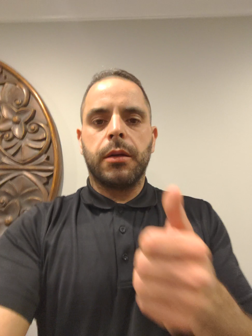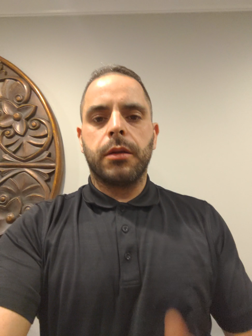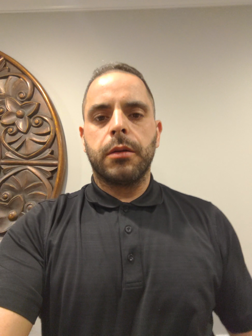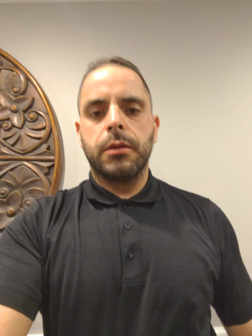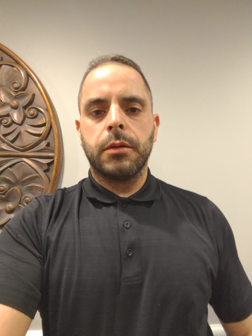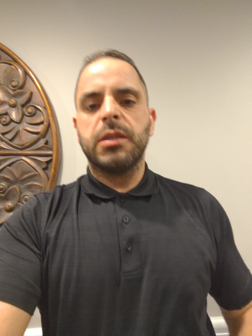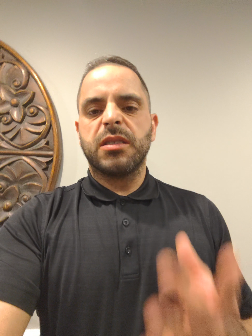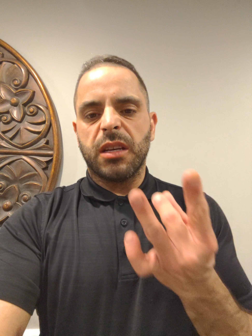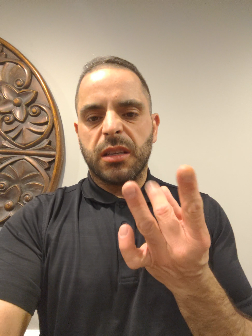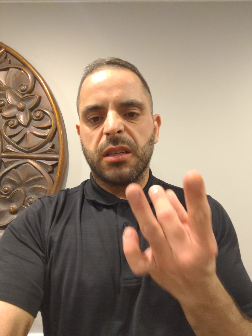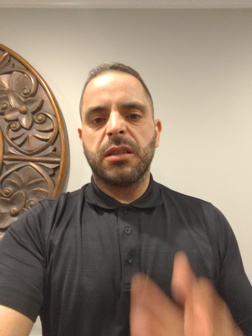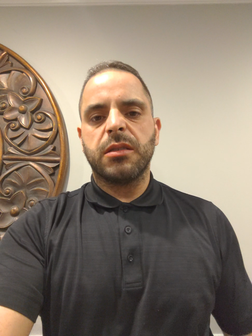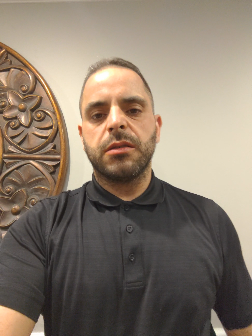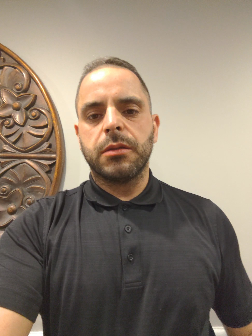sticky